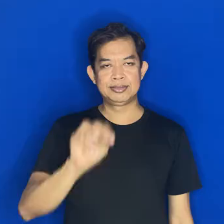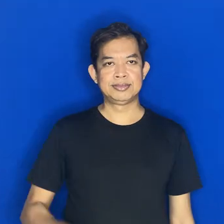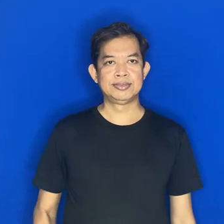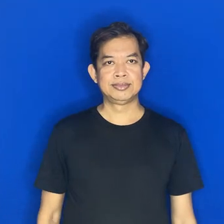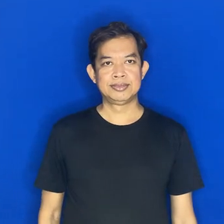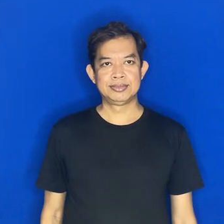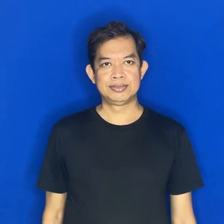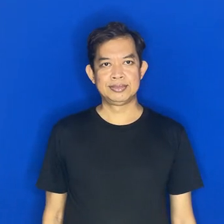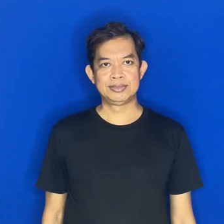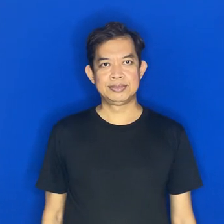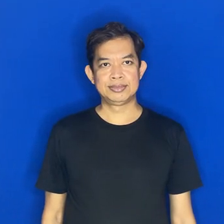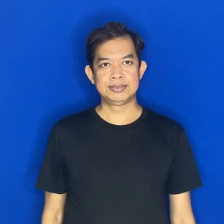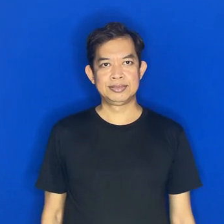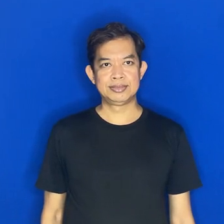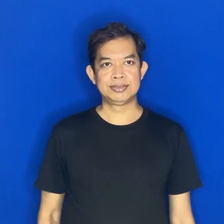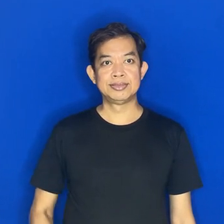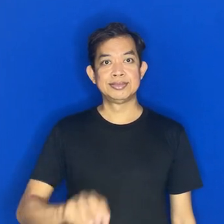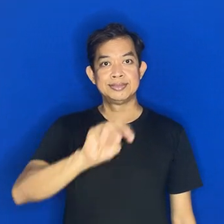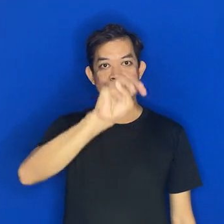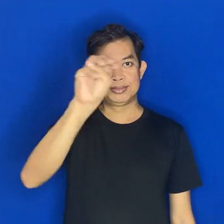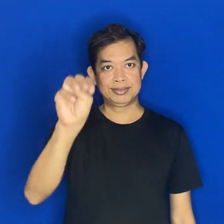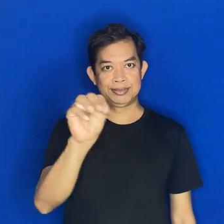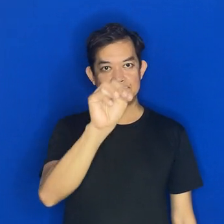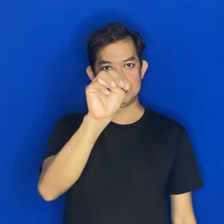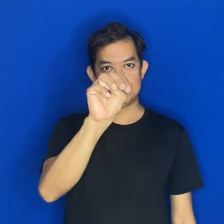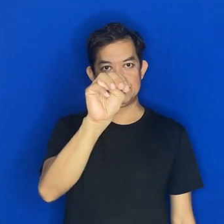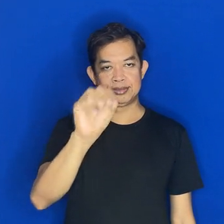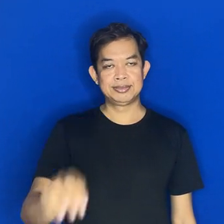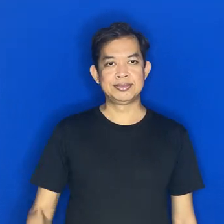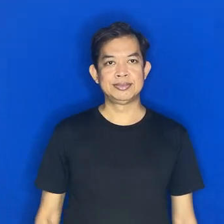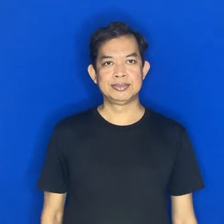monday